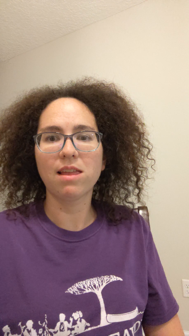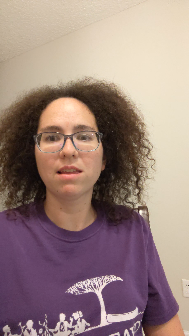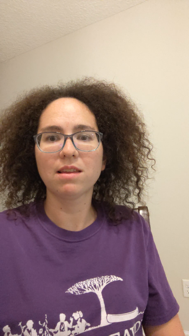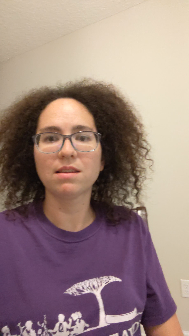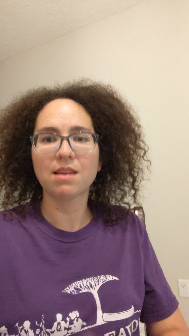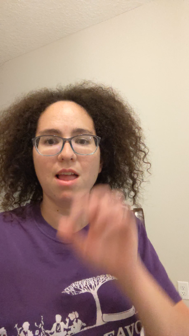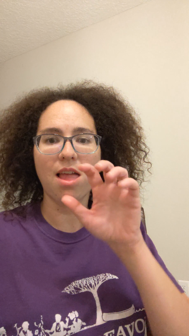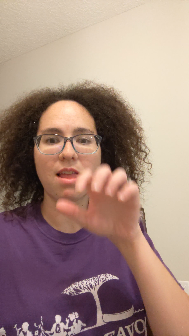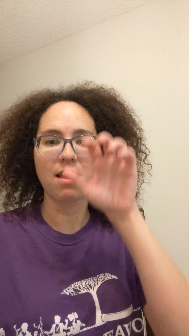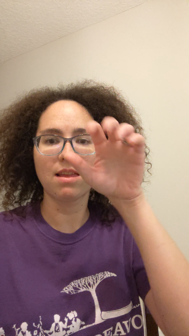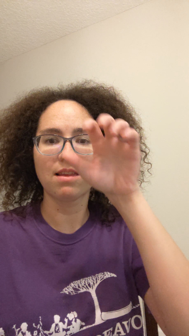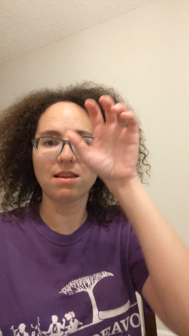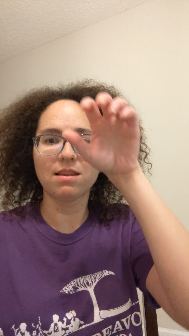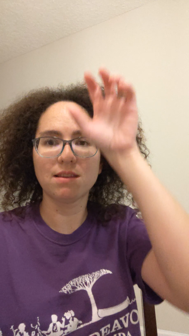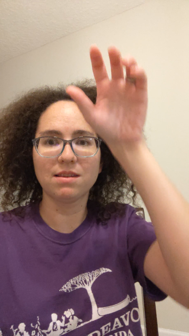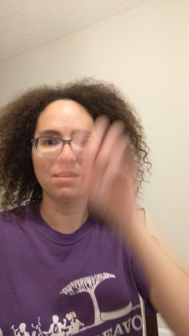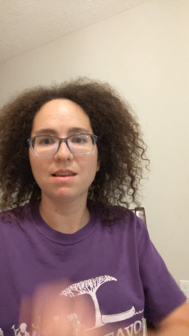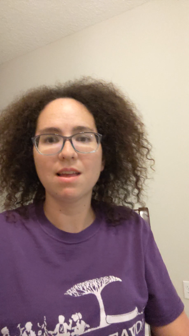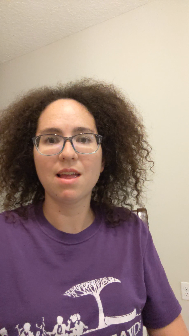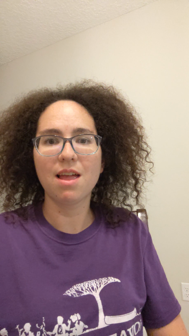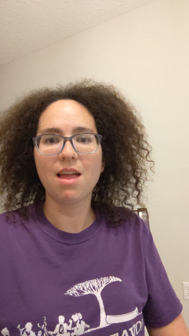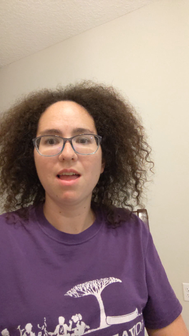climb